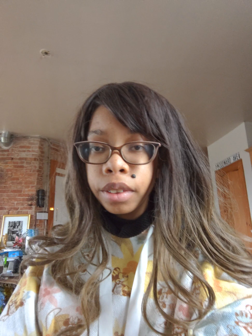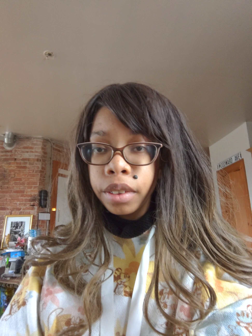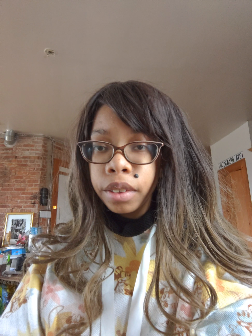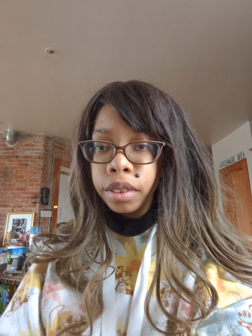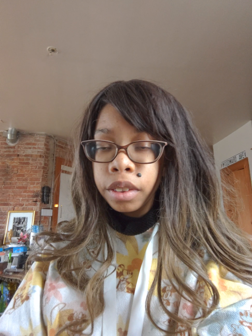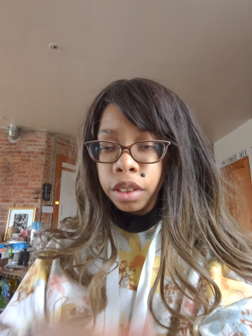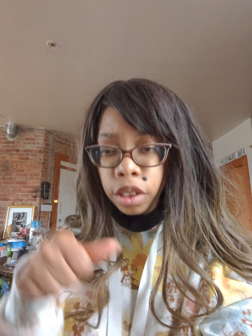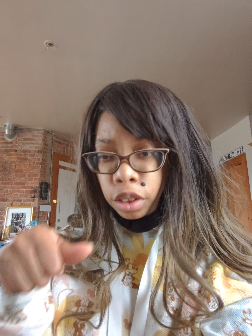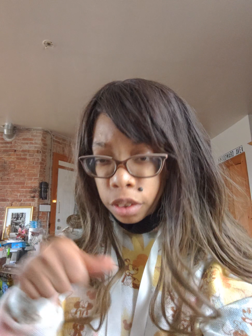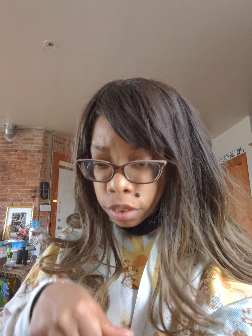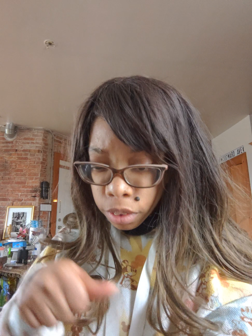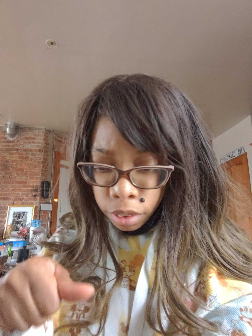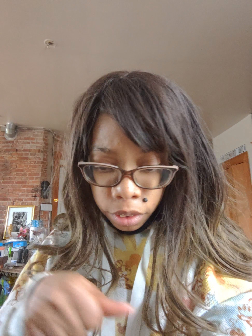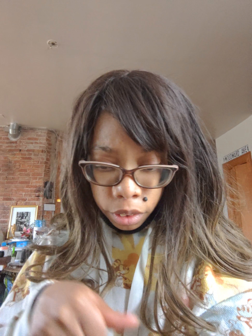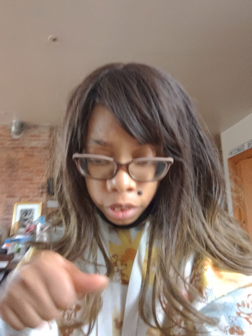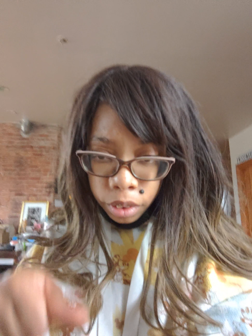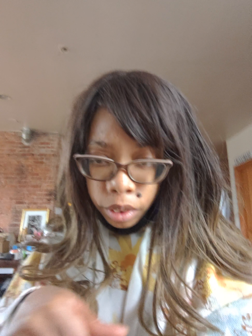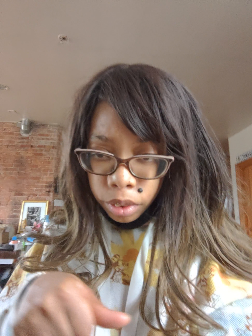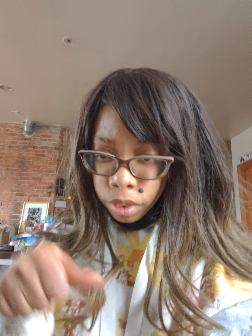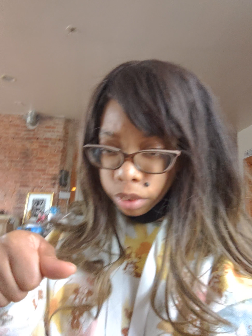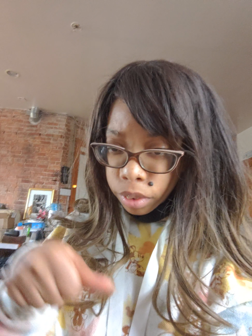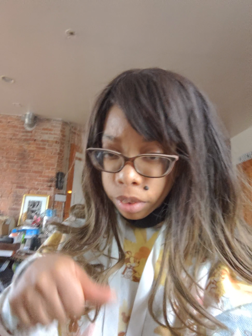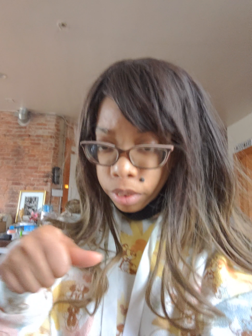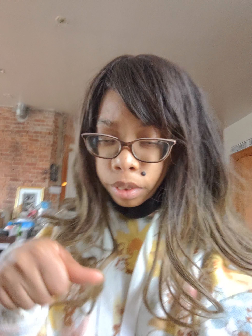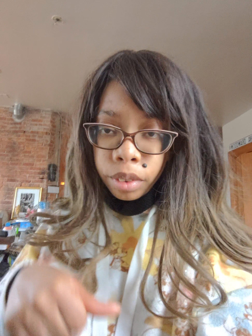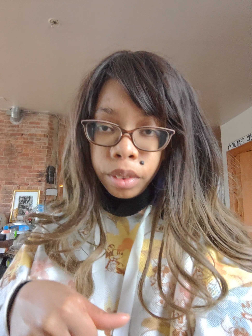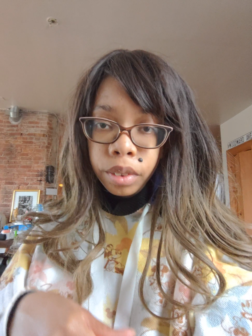puzzle